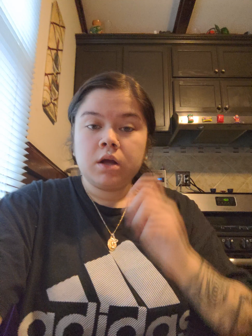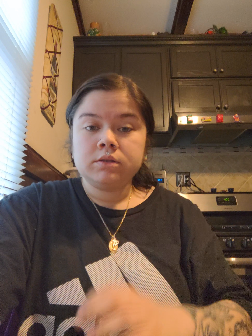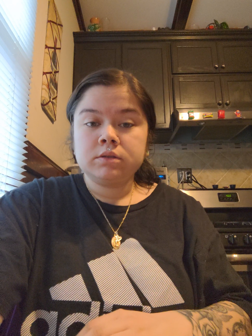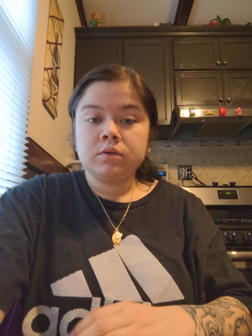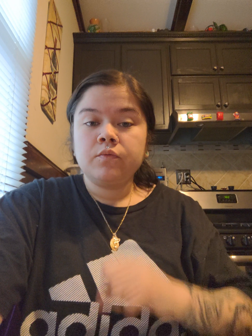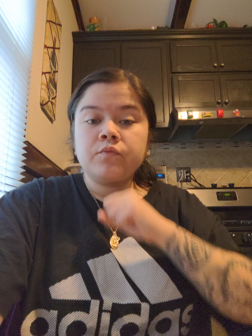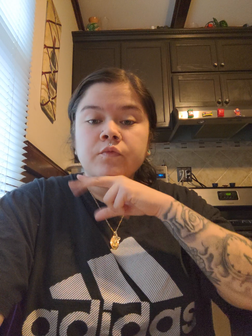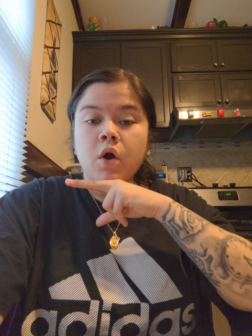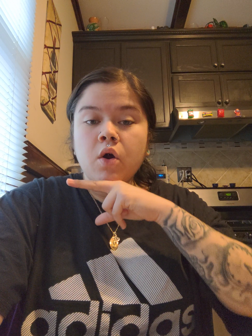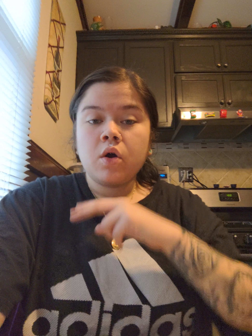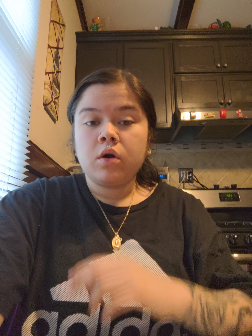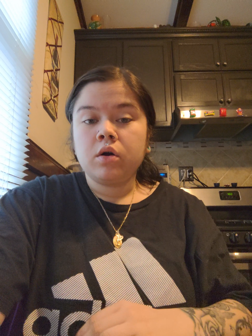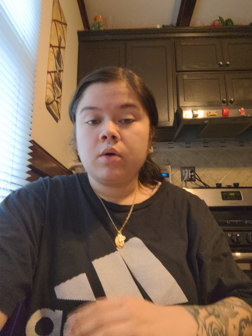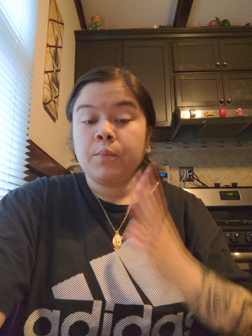frog